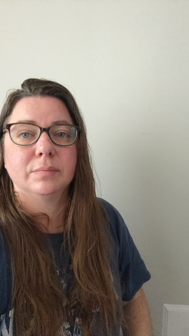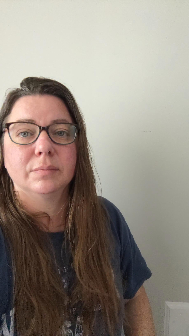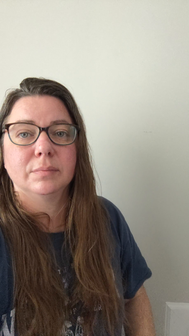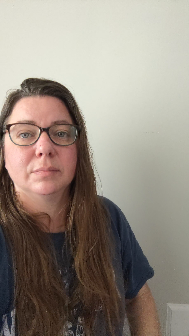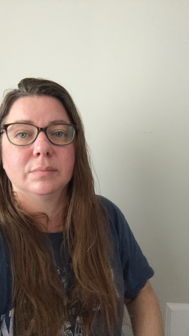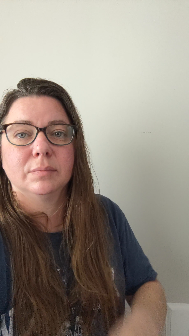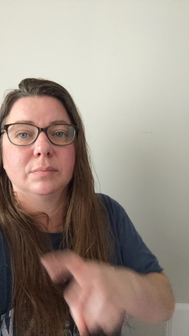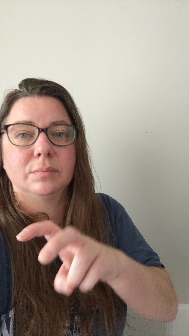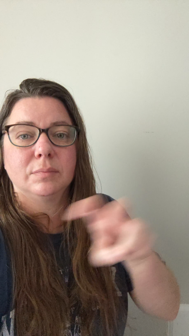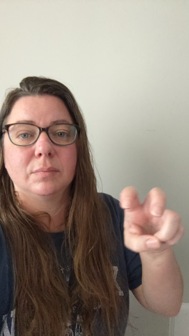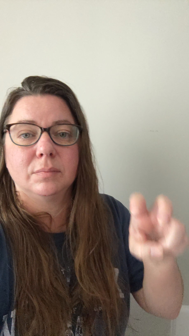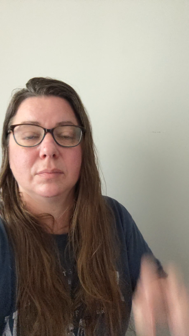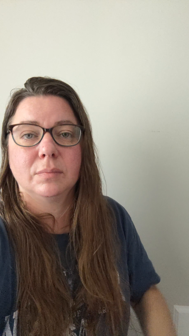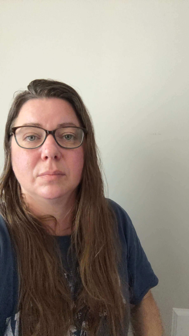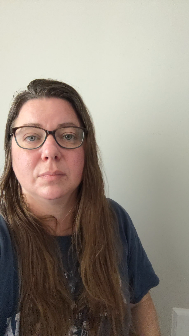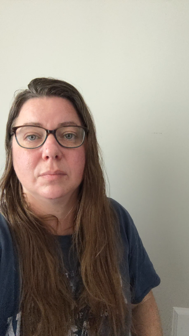couch